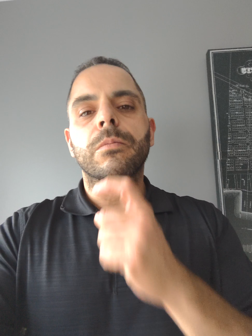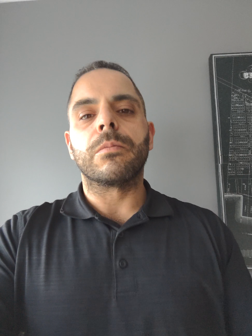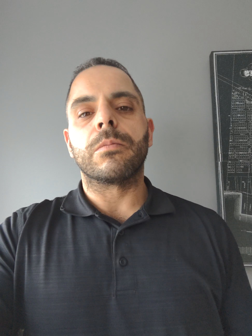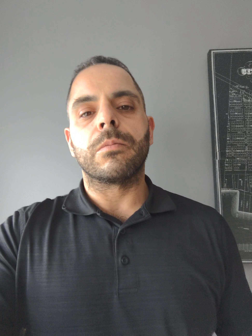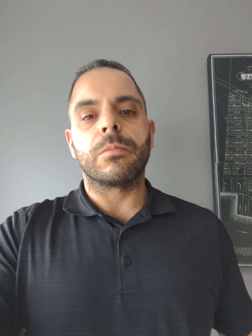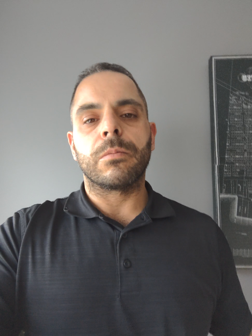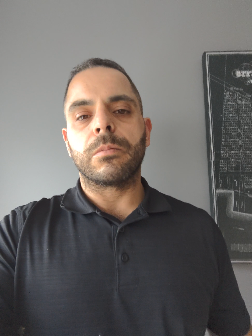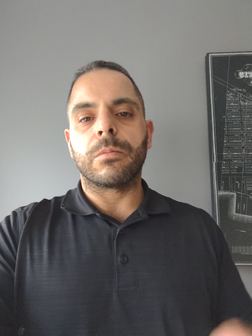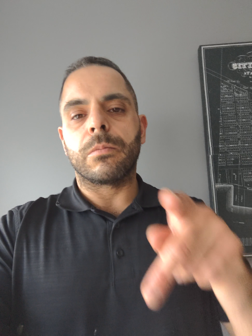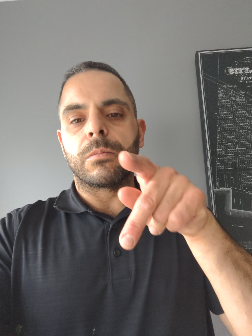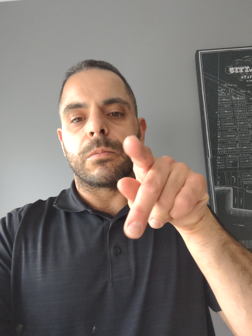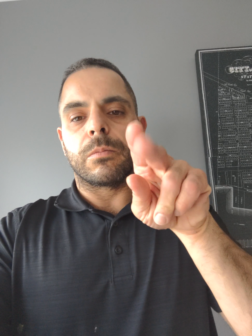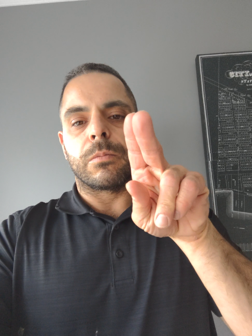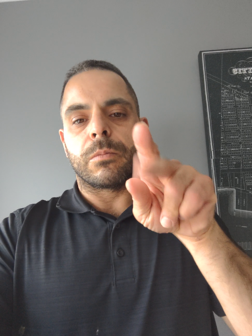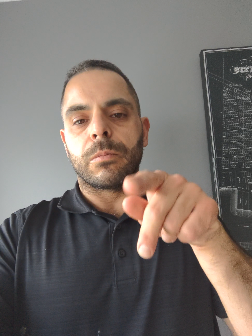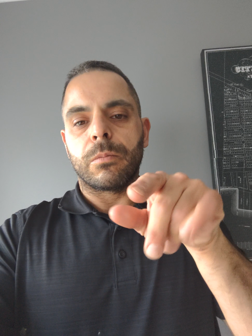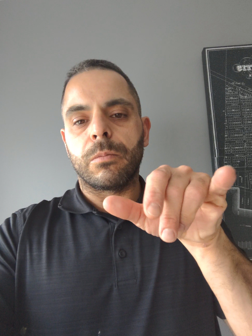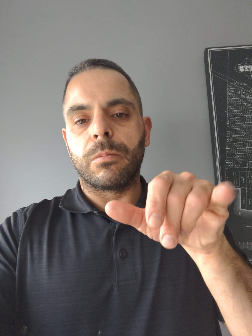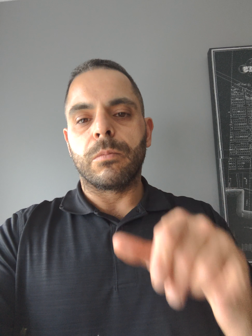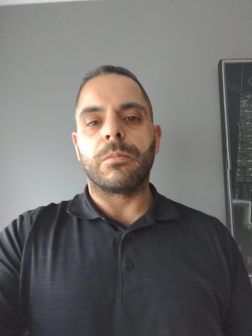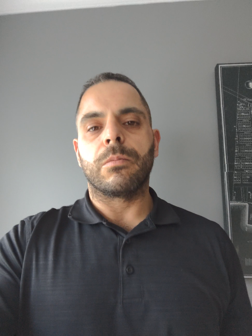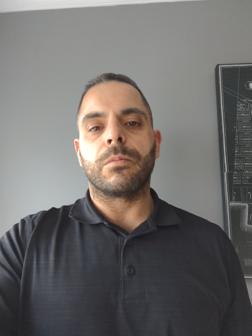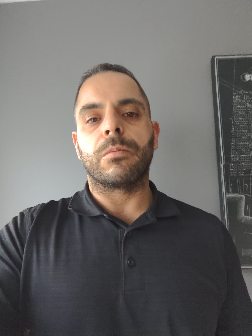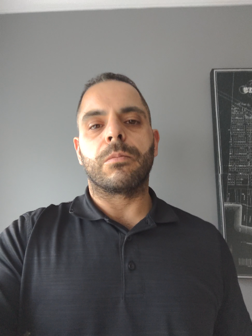puppy